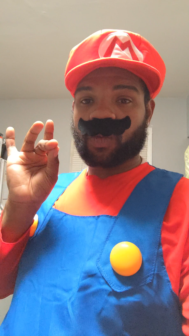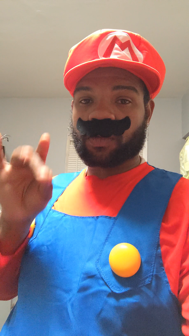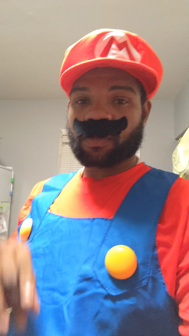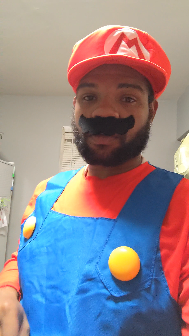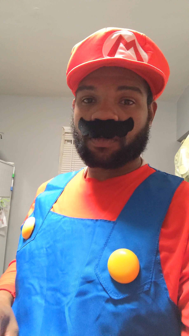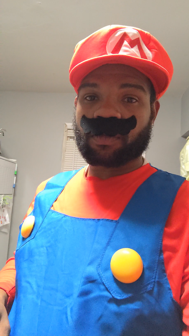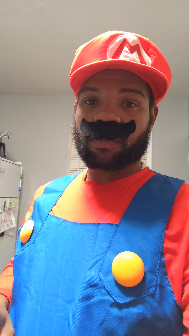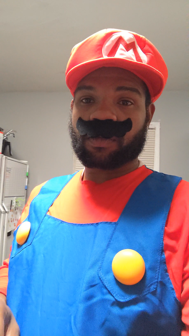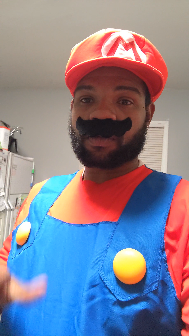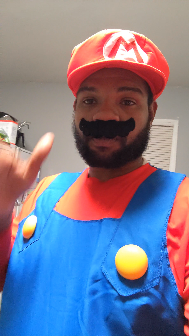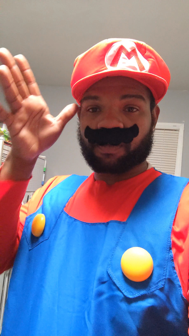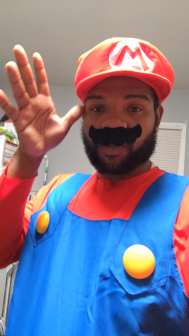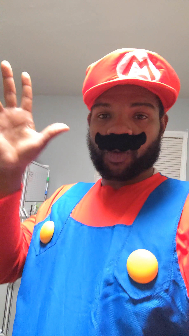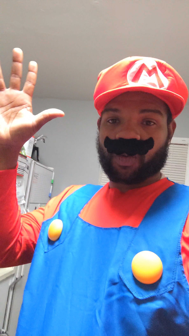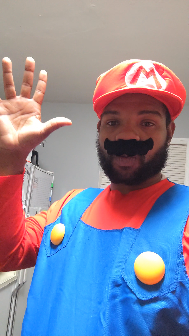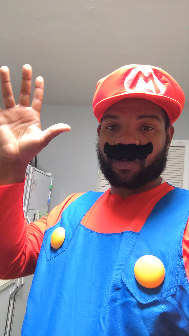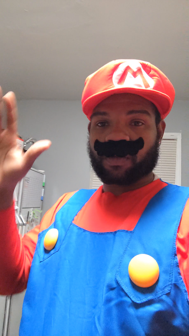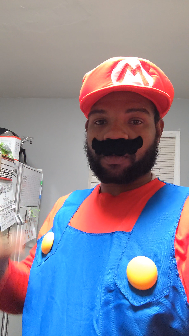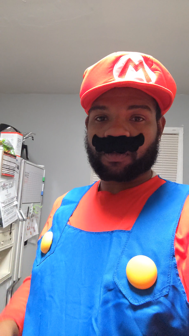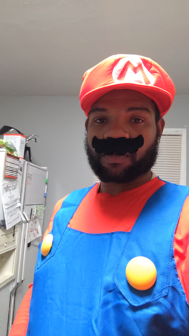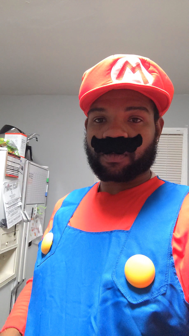moose